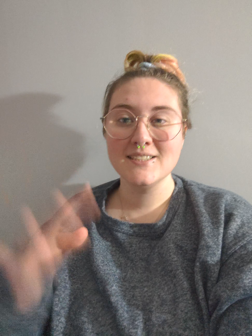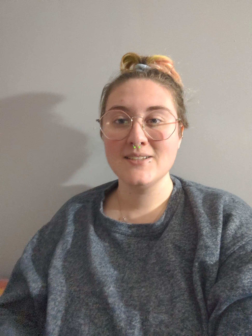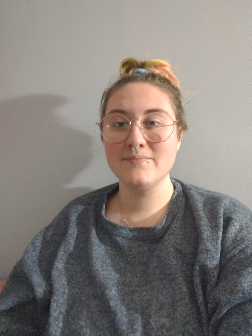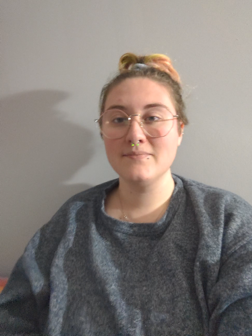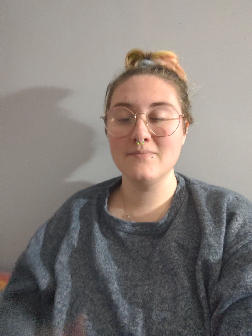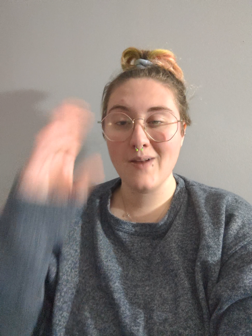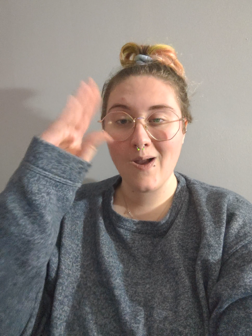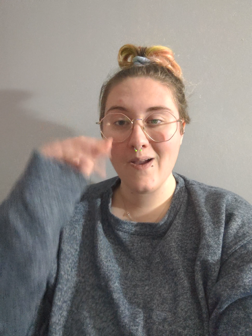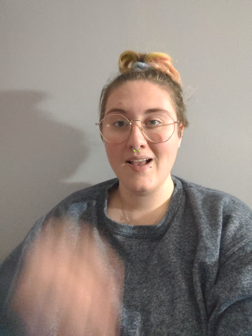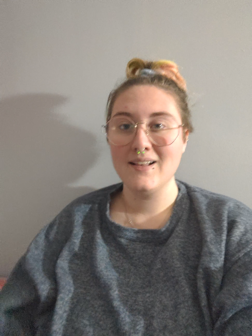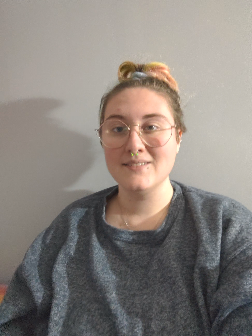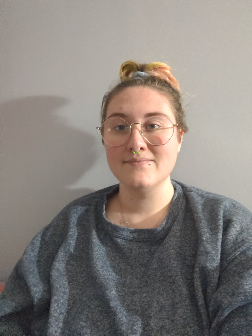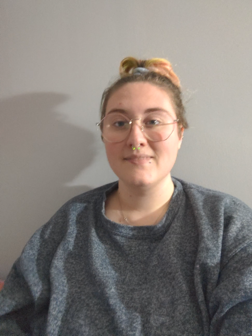boy